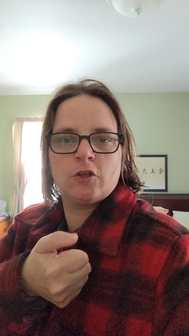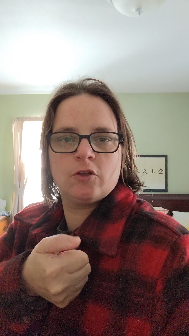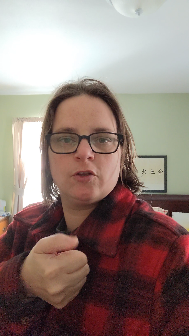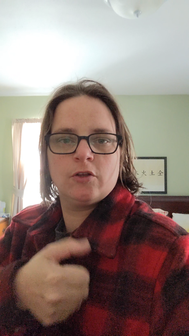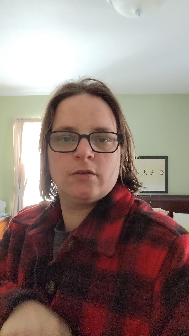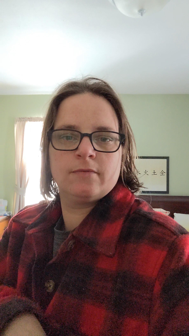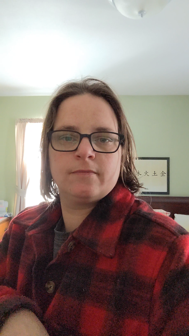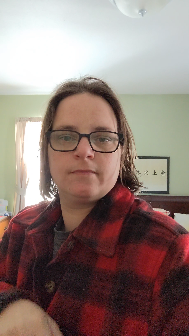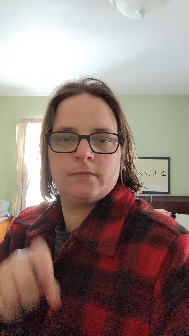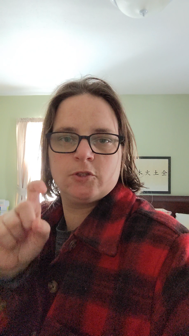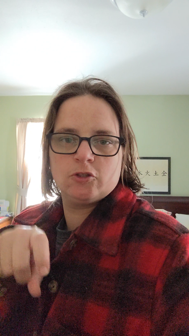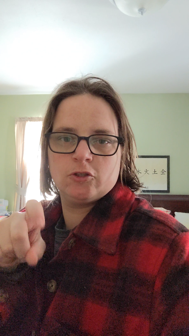should